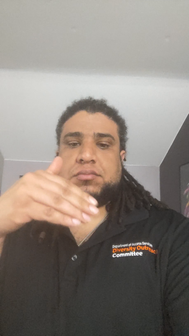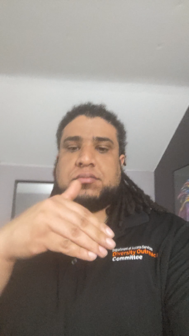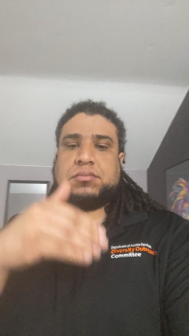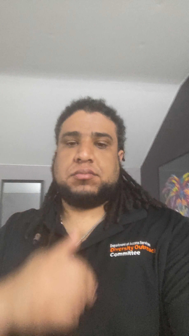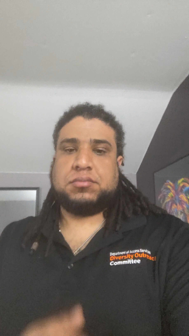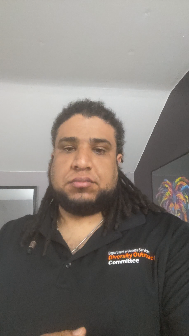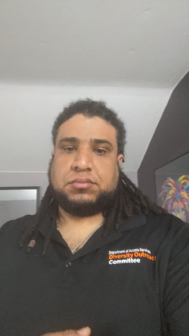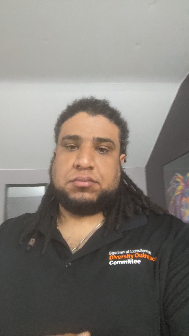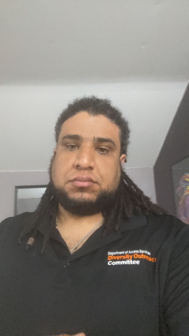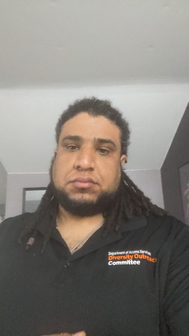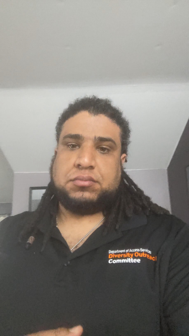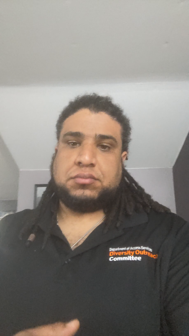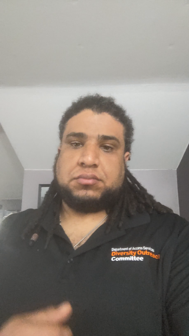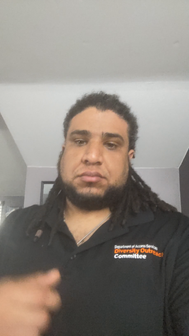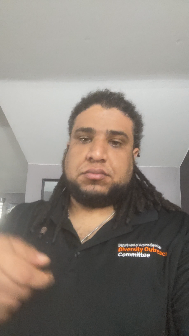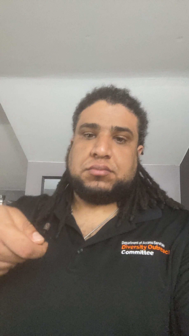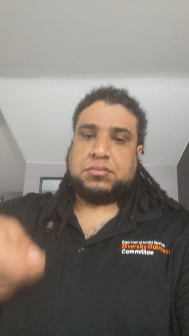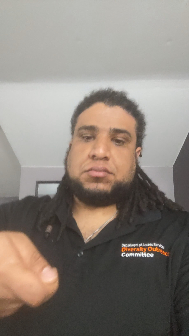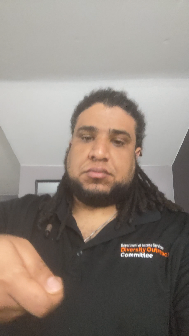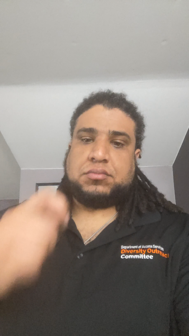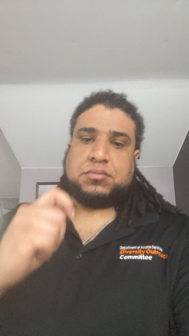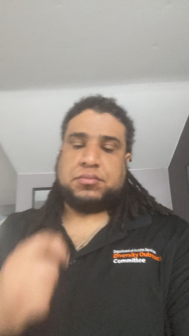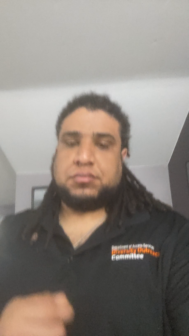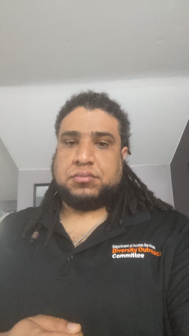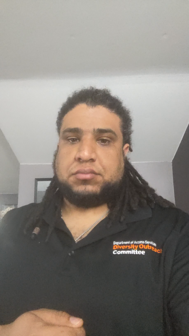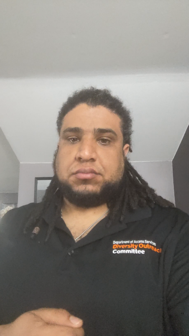shovel